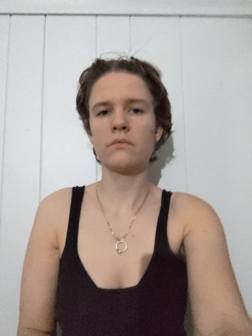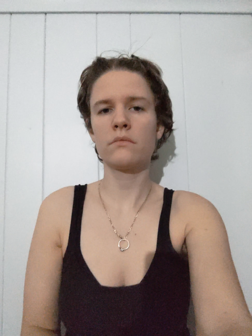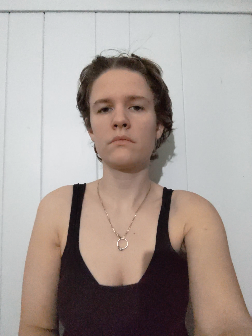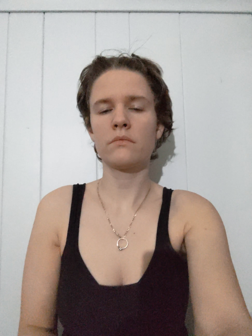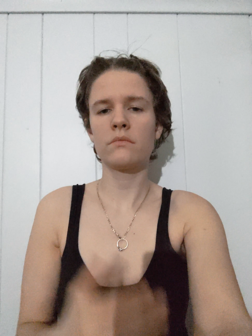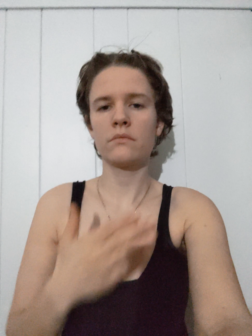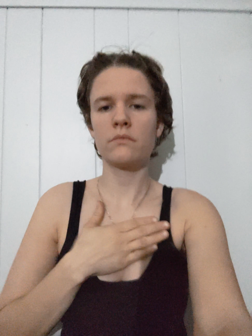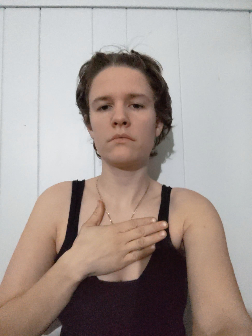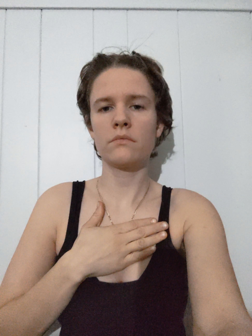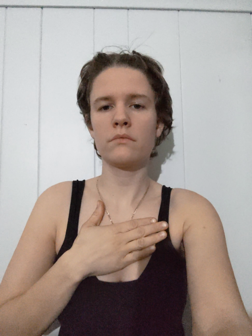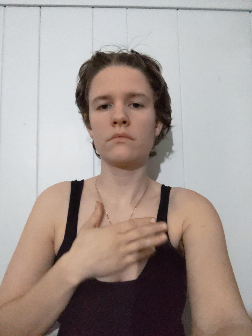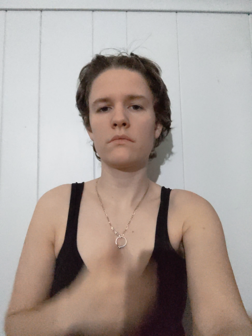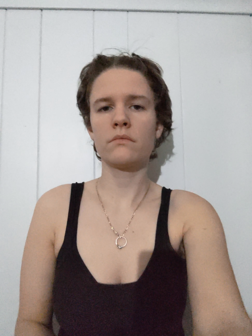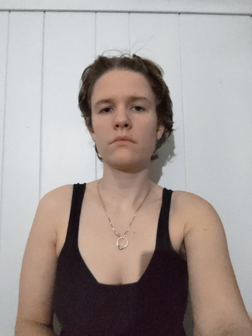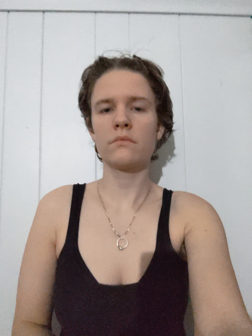my